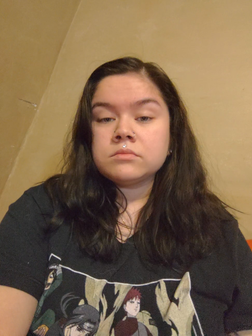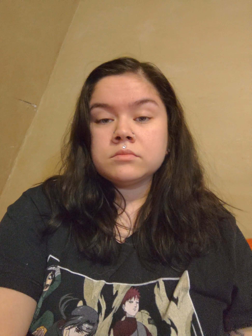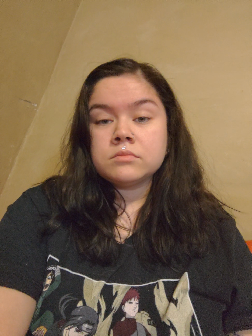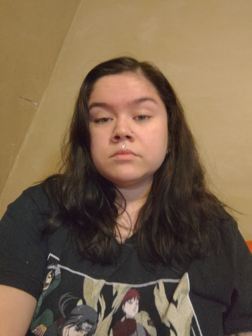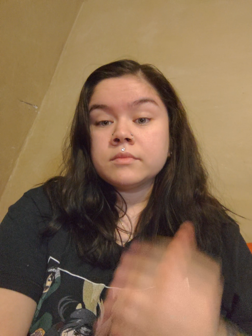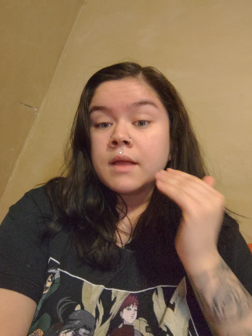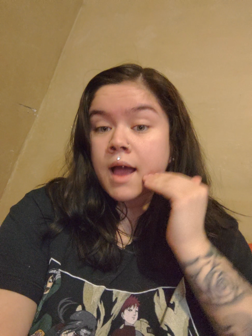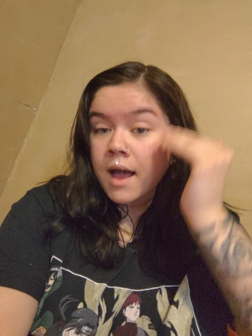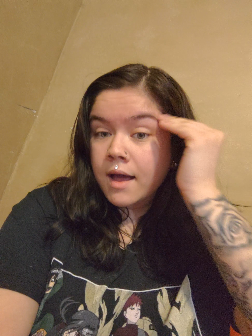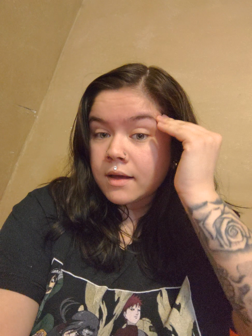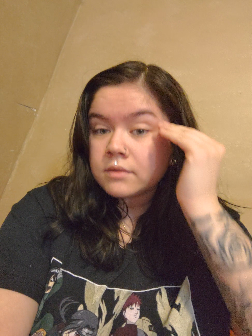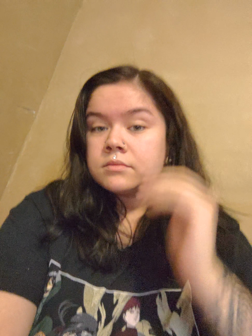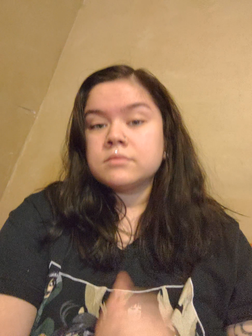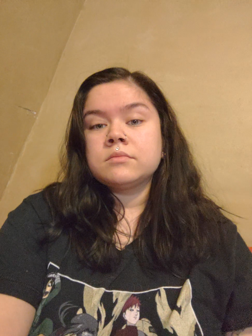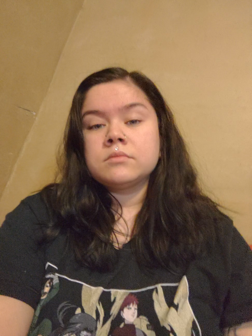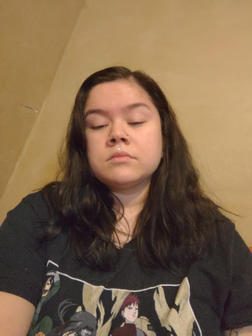head